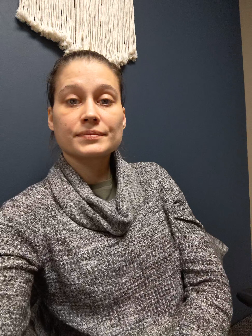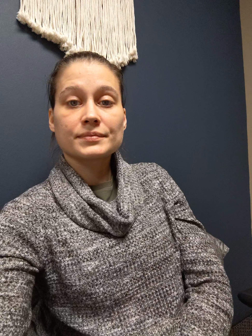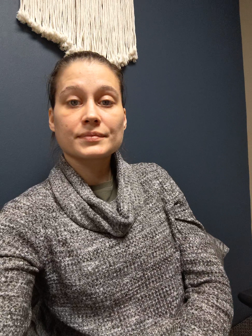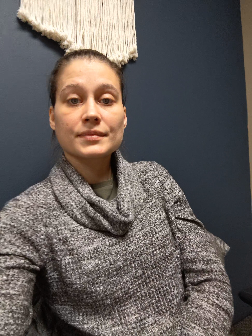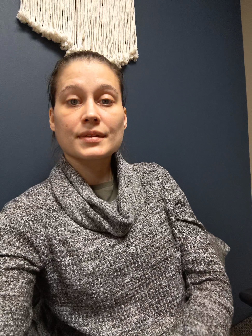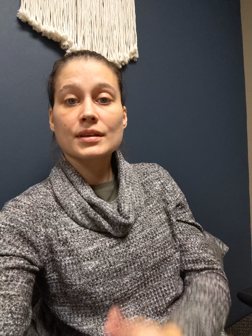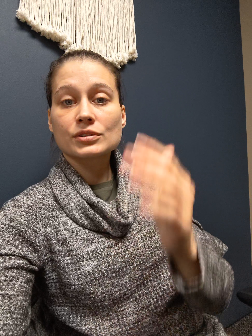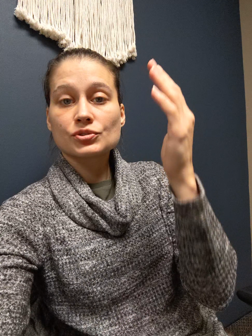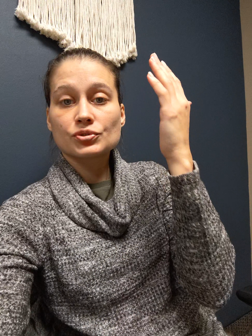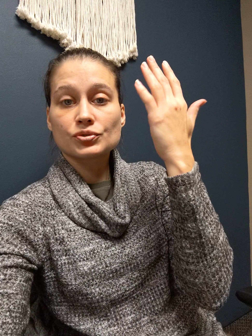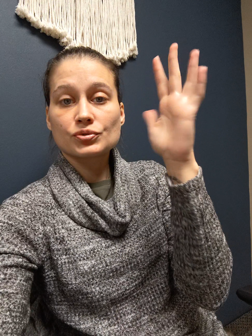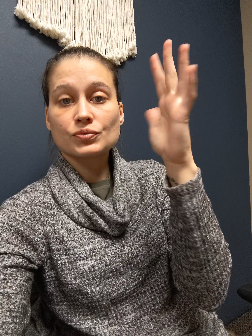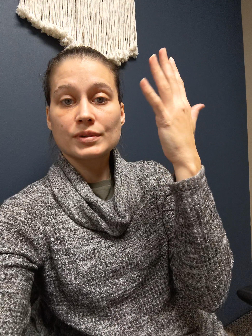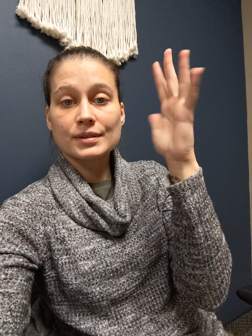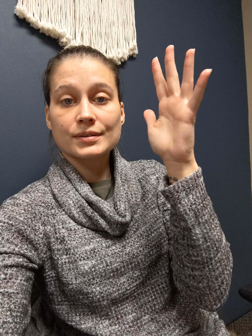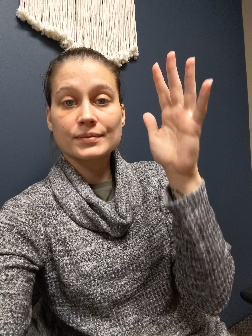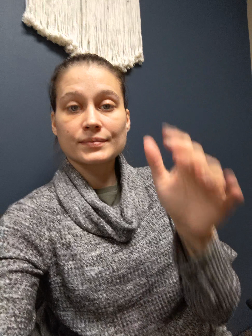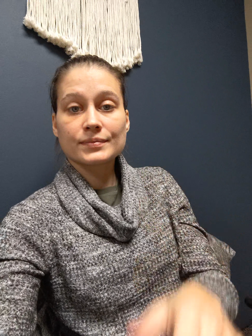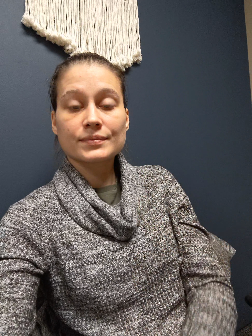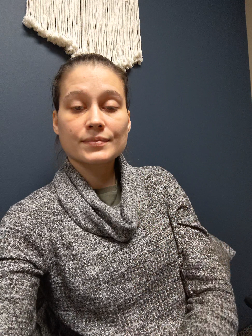tree